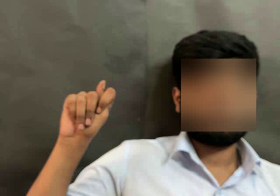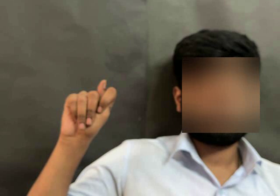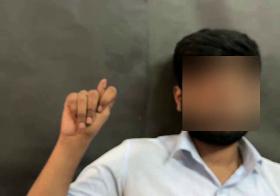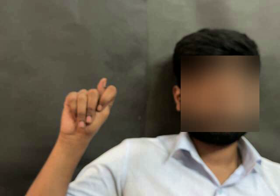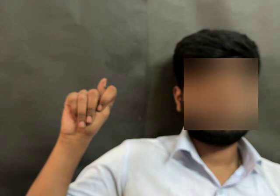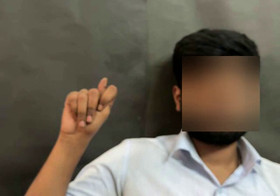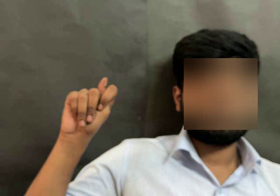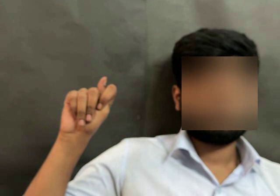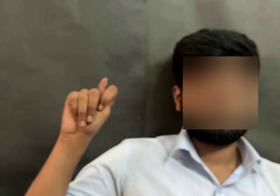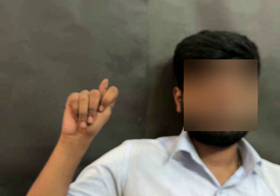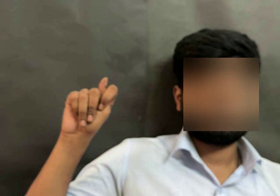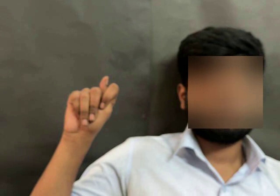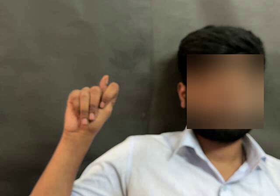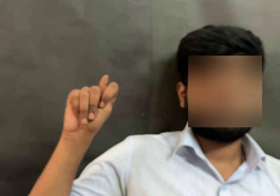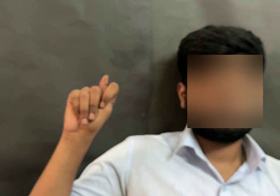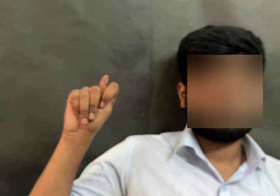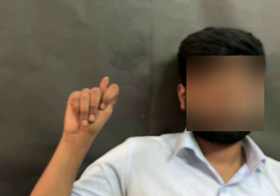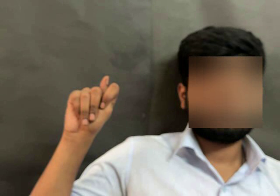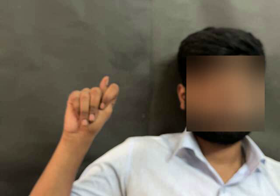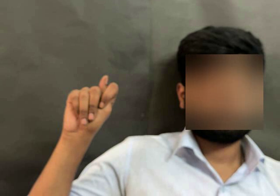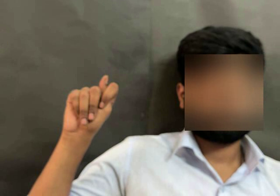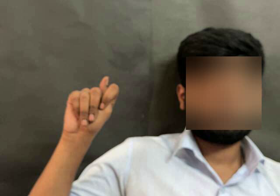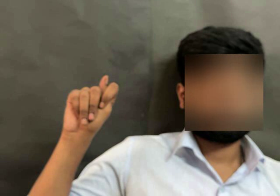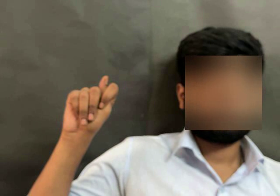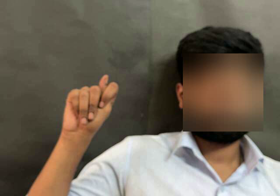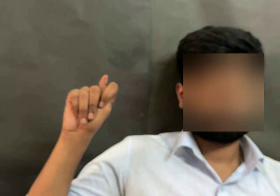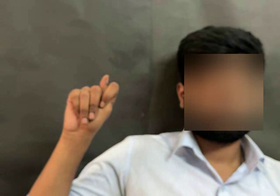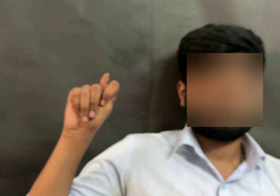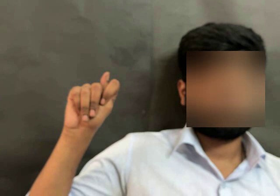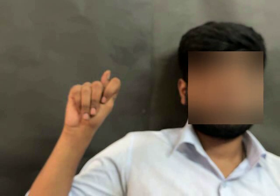T